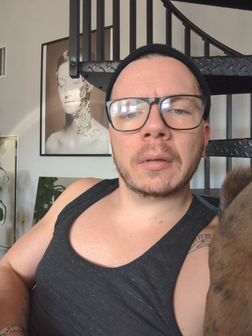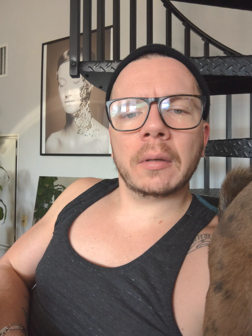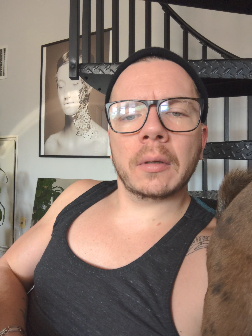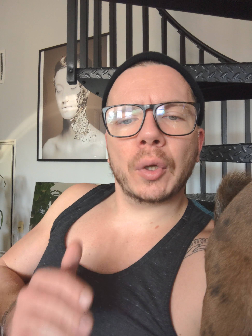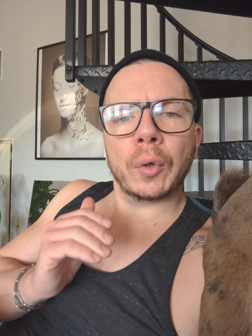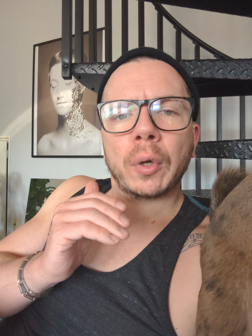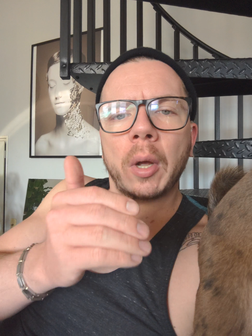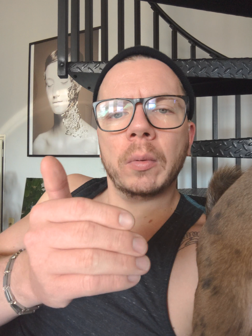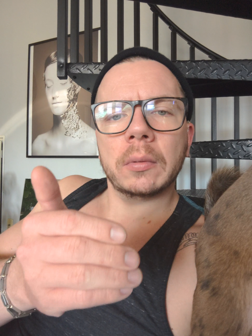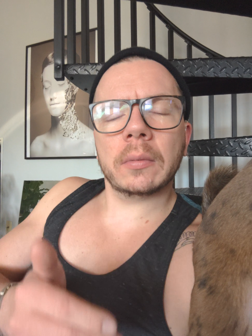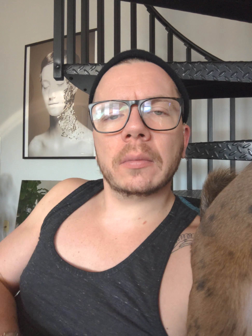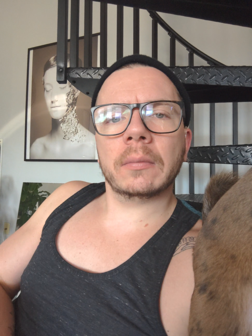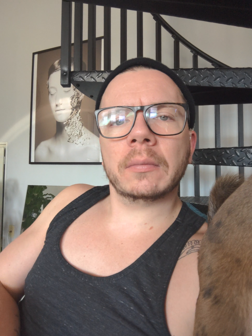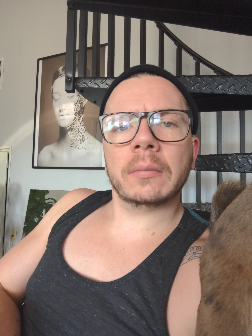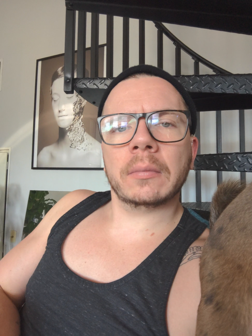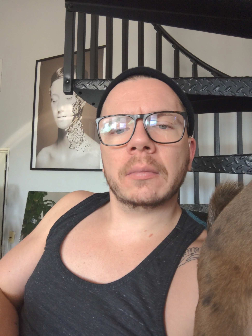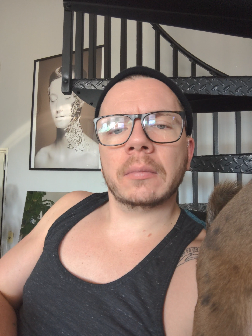close